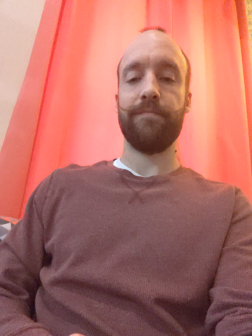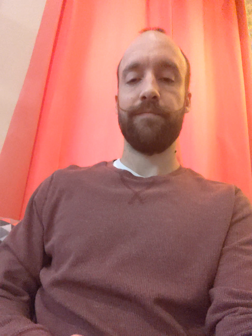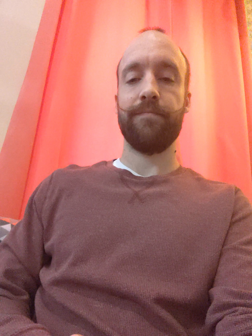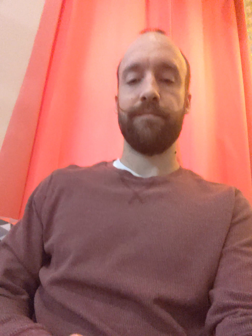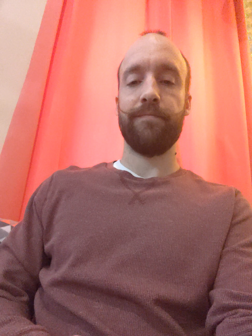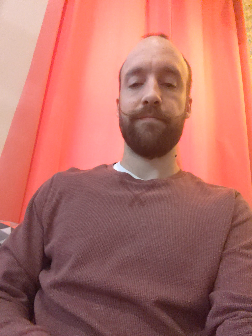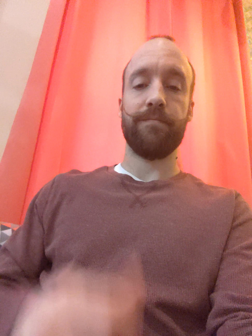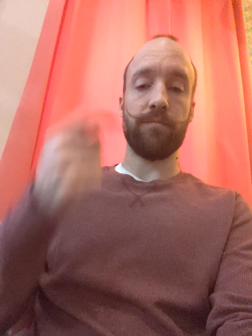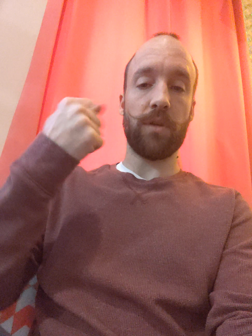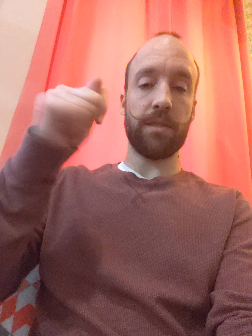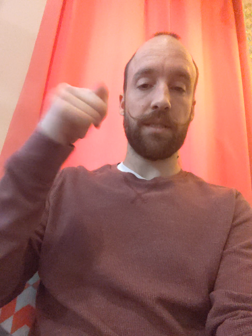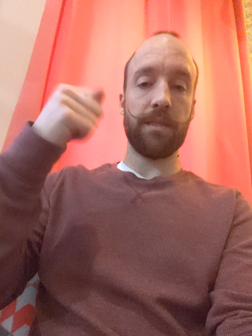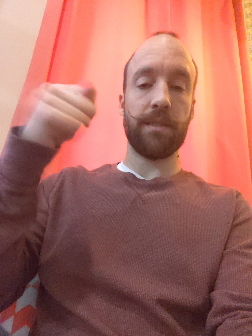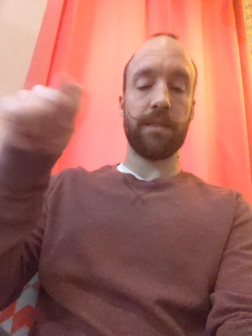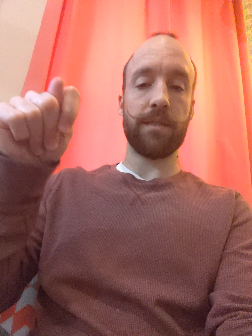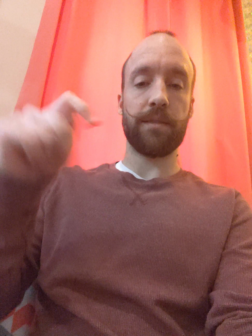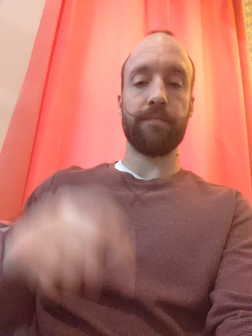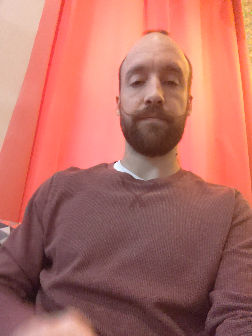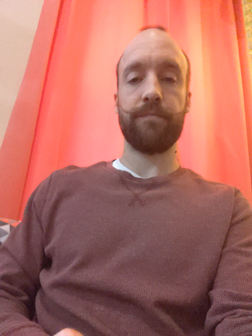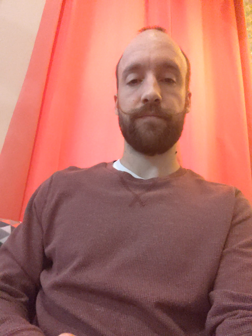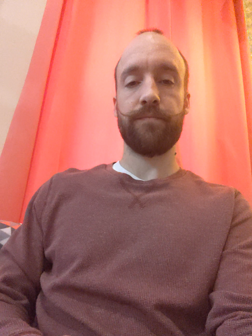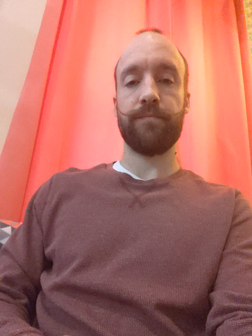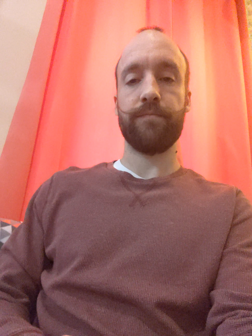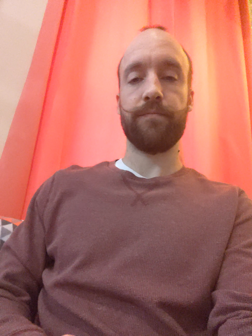toy